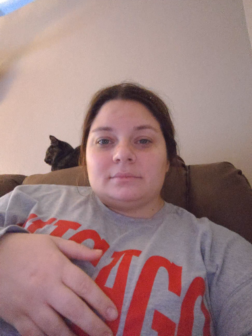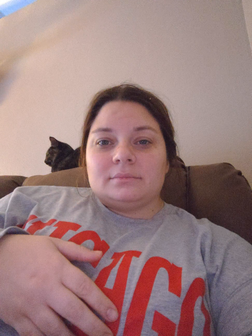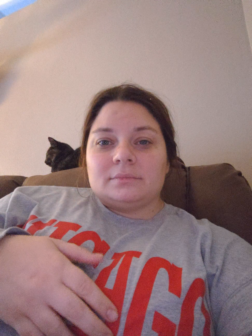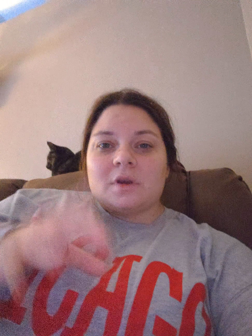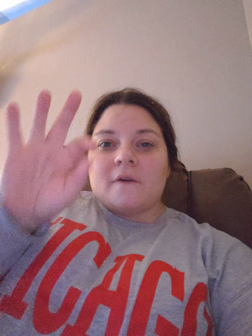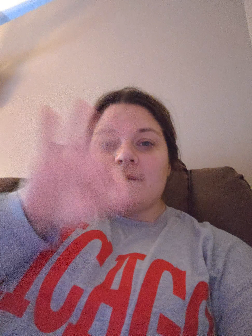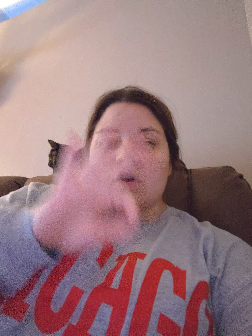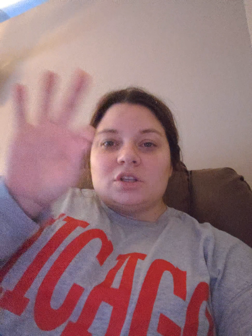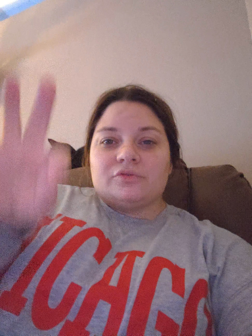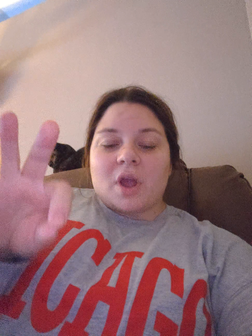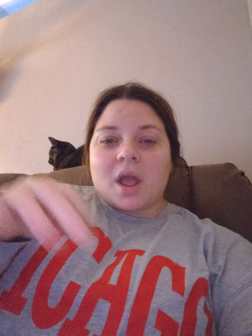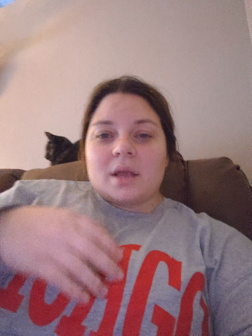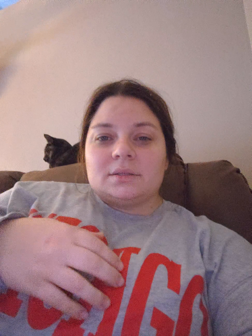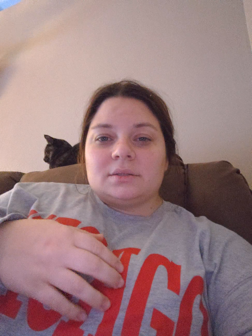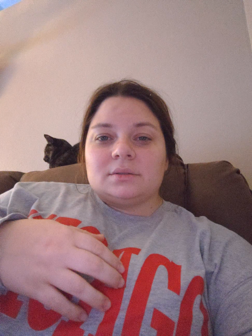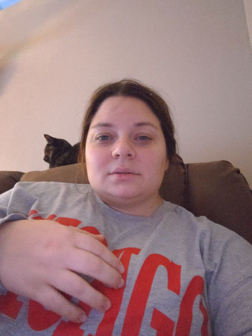french fries